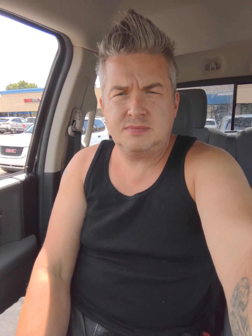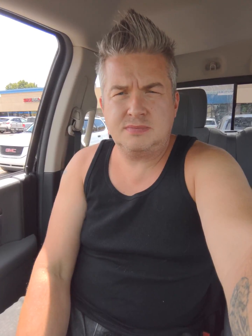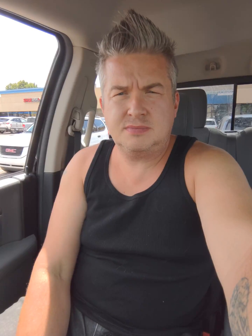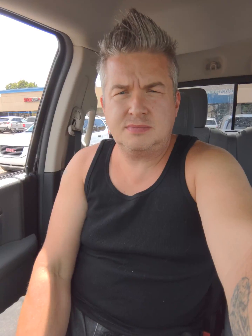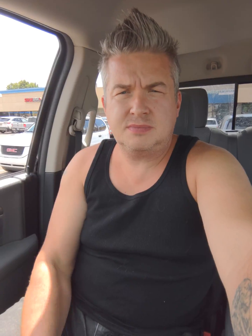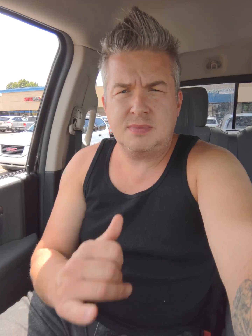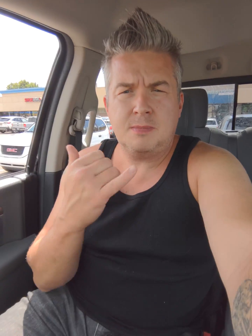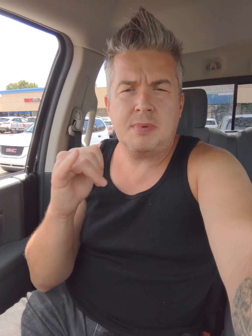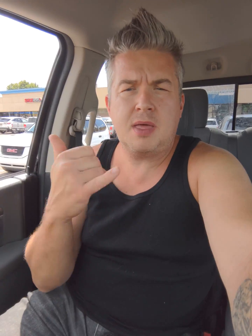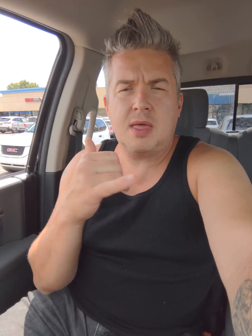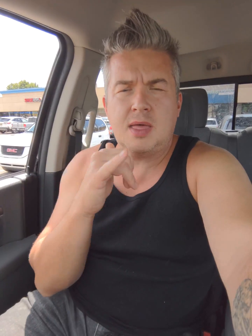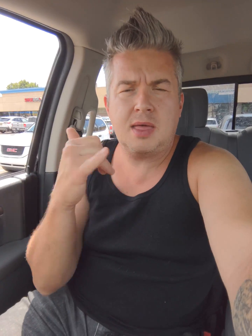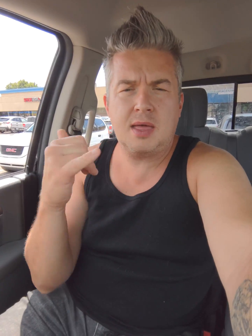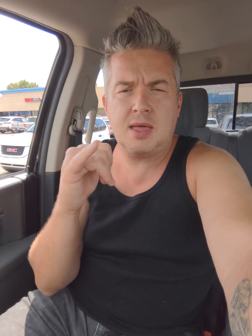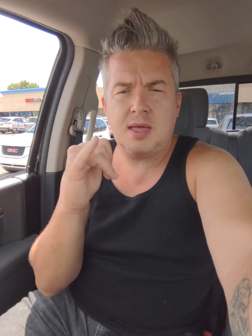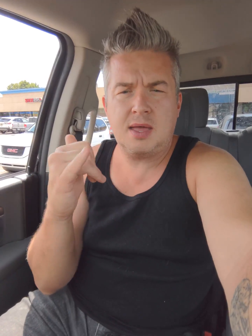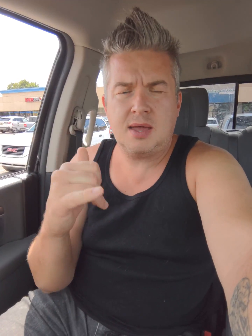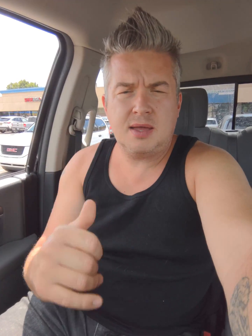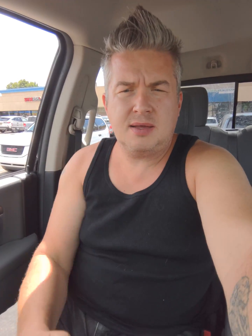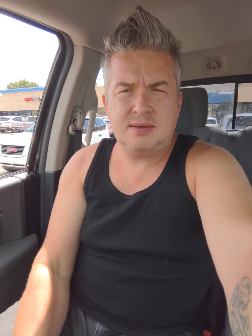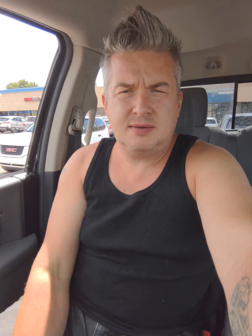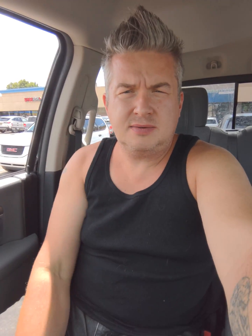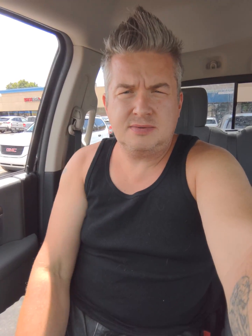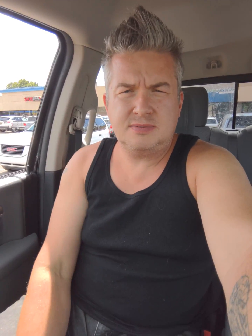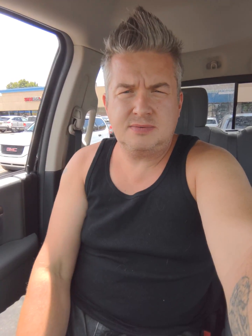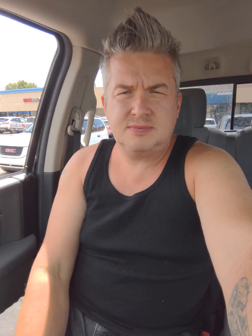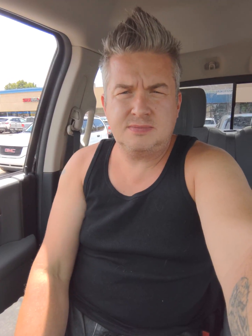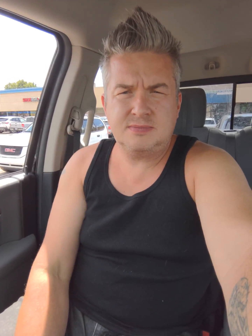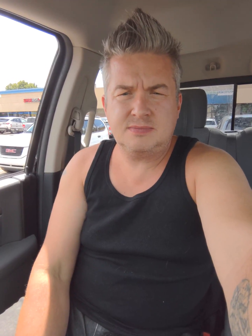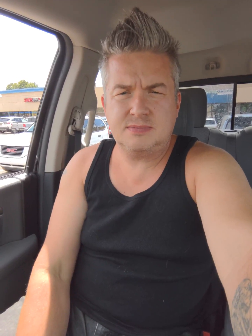play